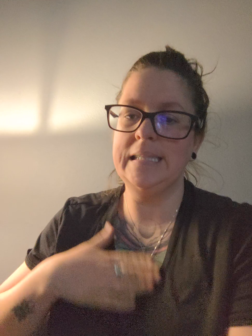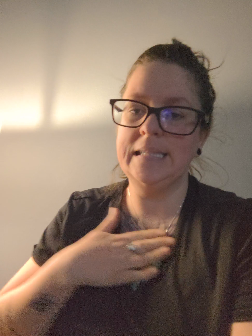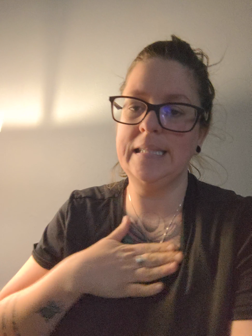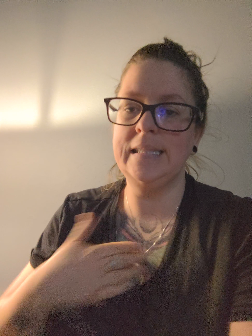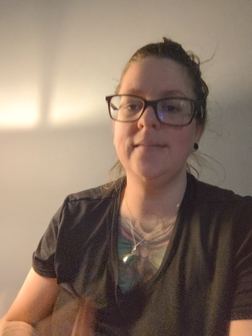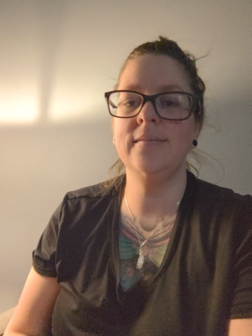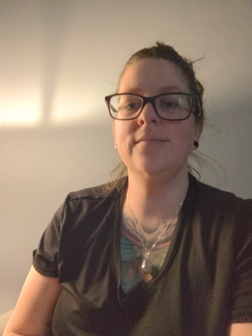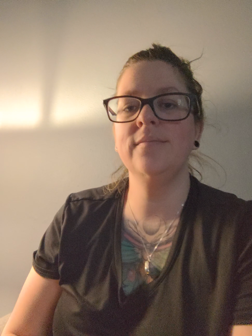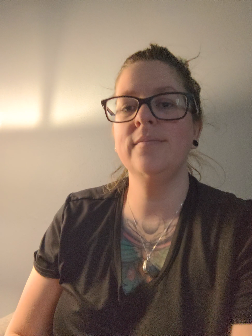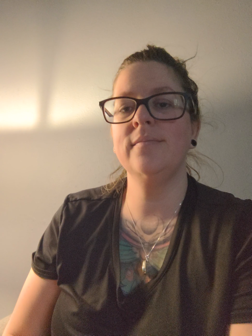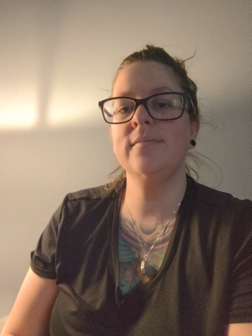please